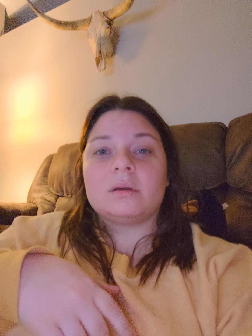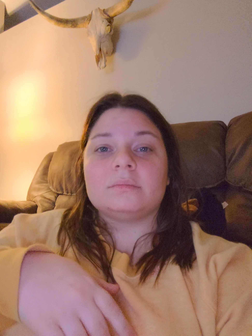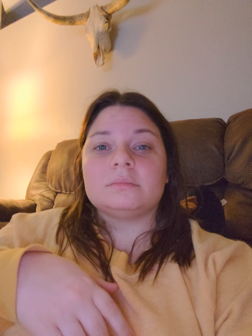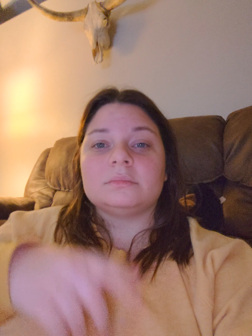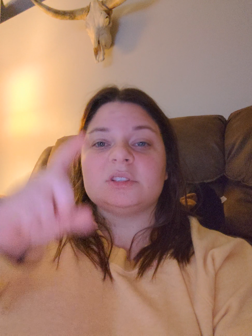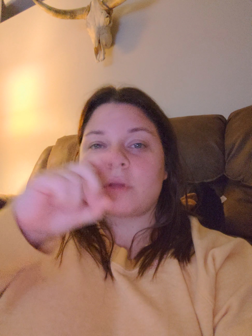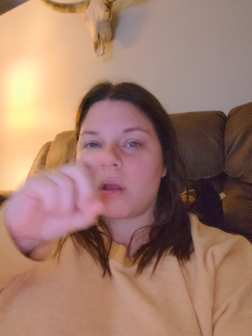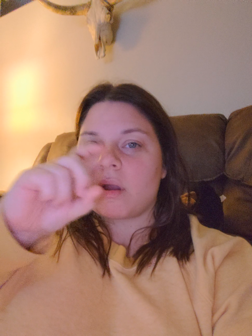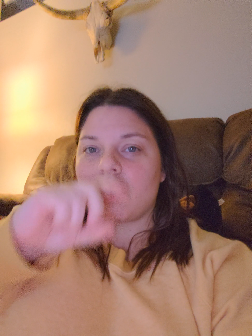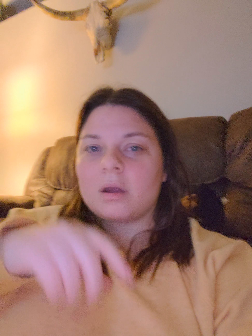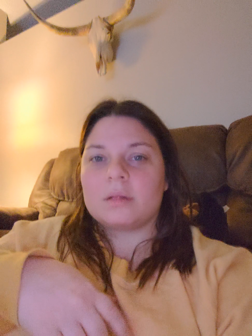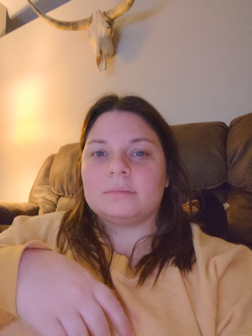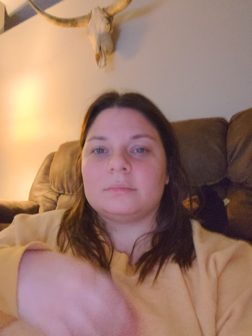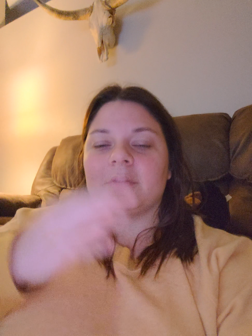doll